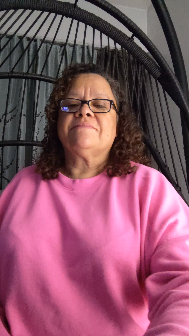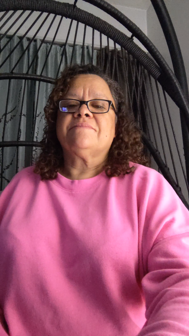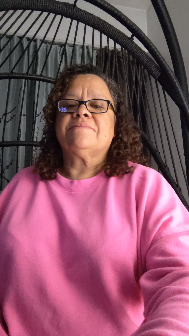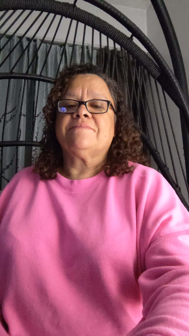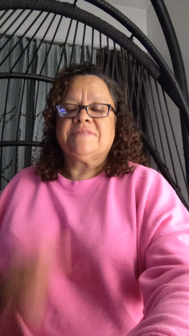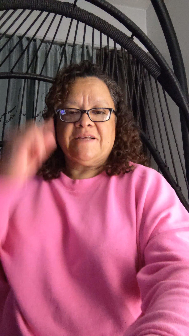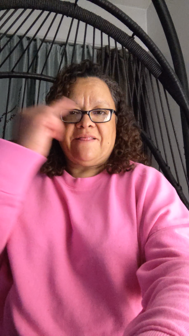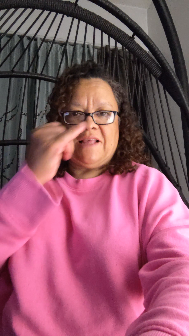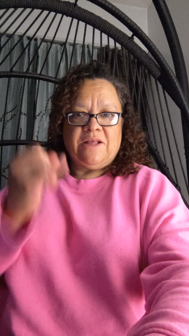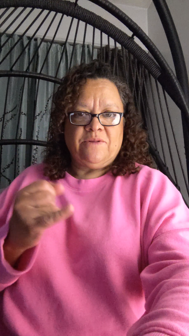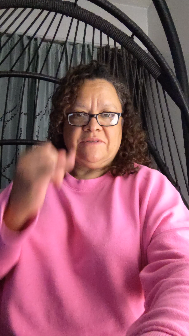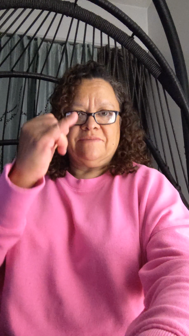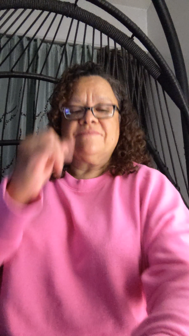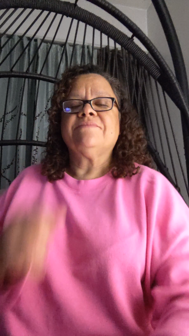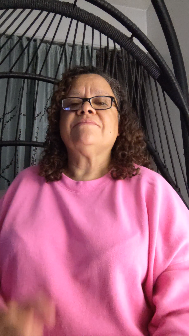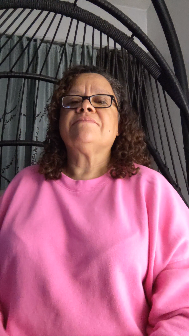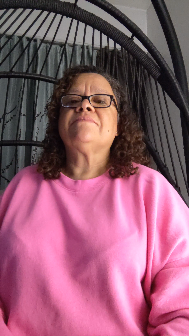draw